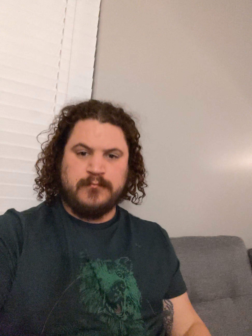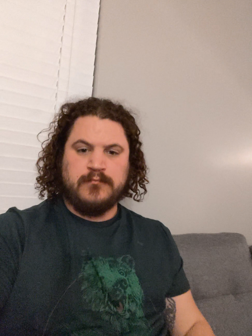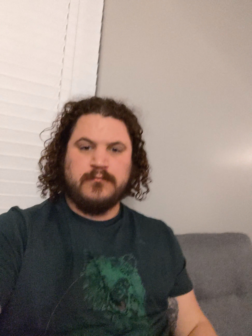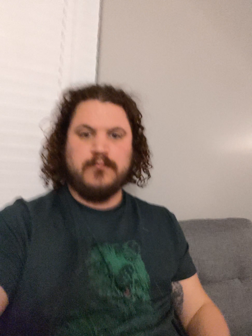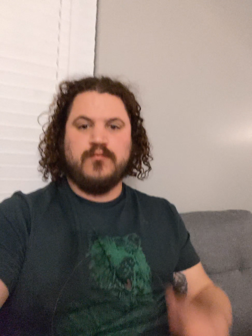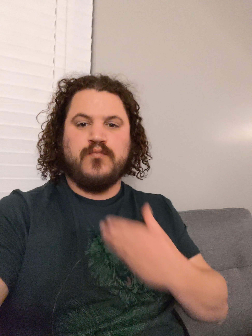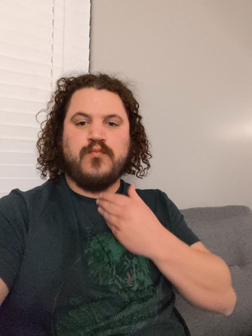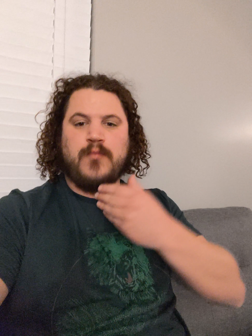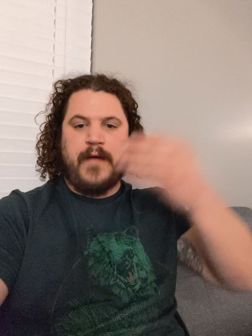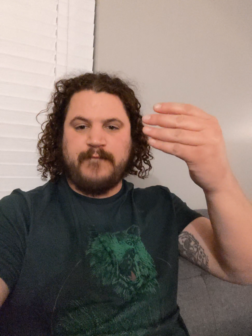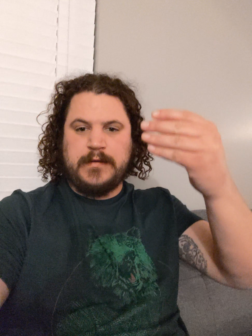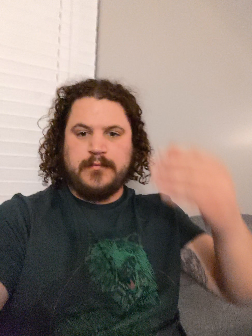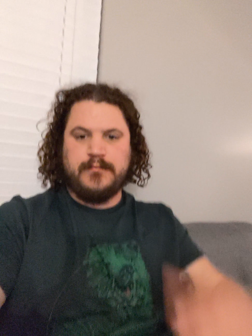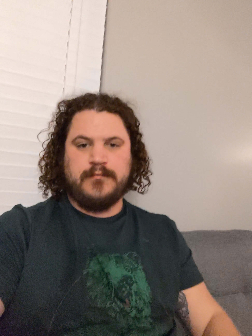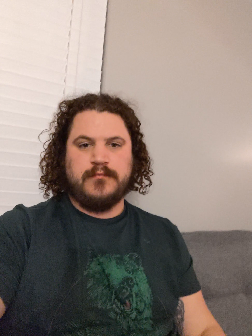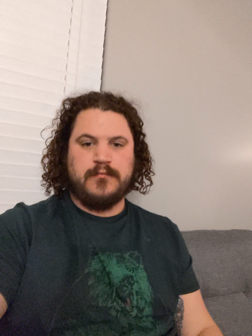giraffe